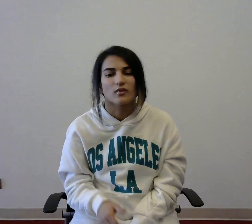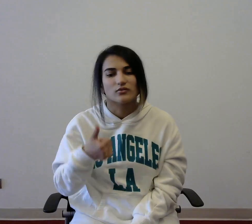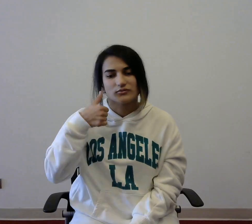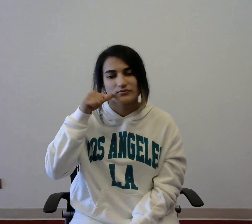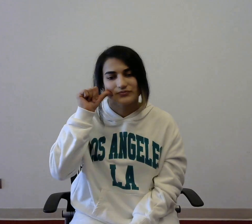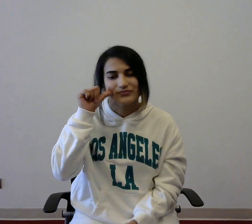dünən